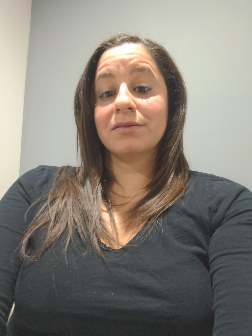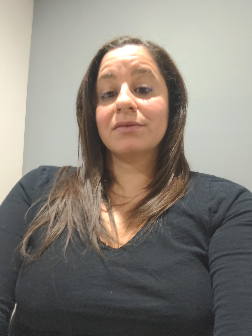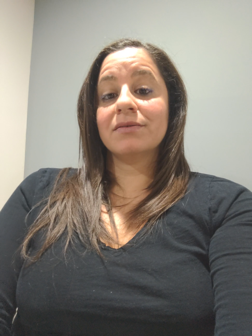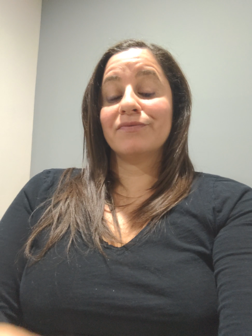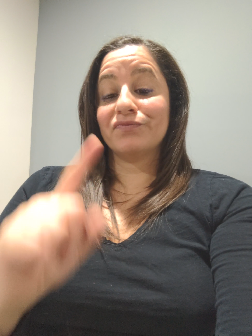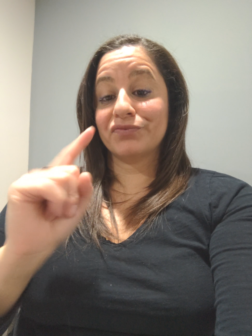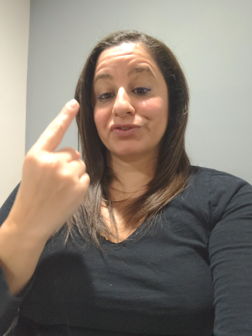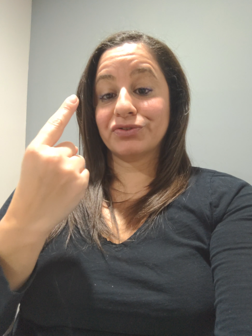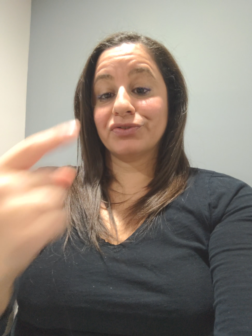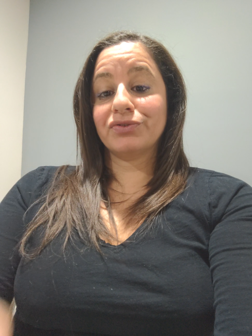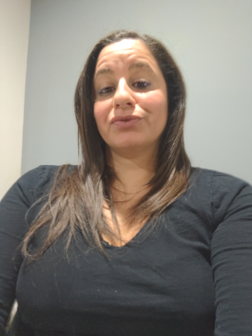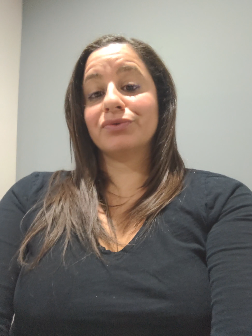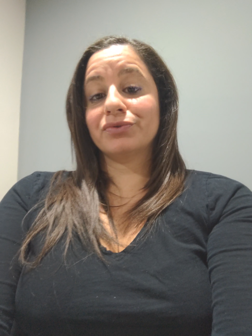first